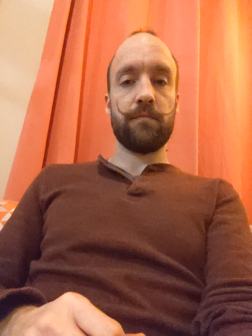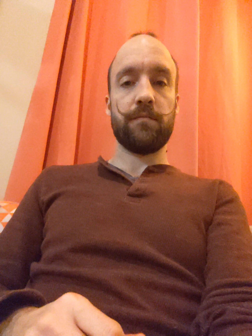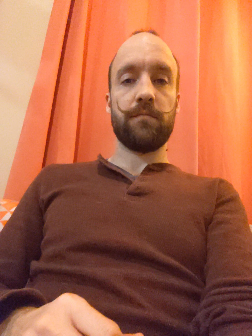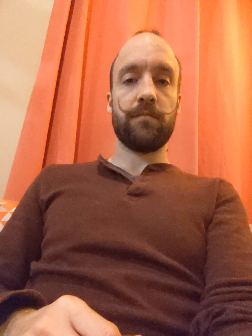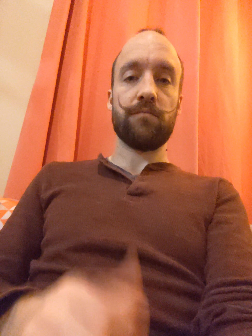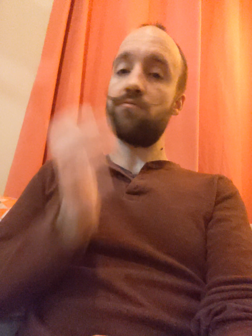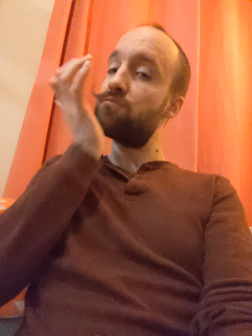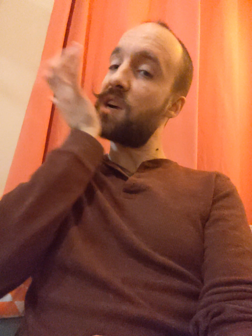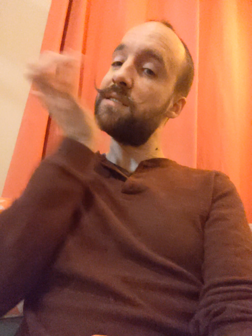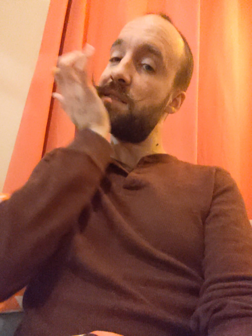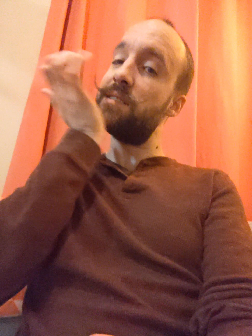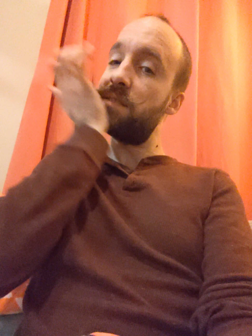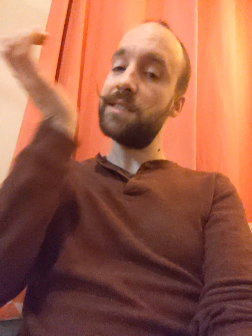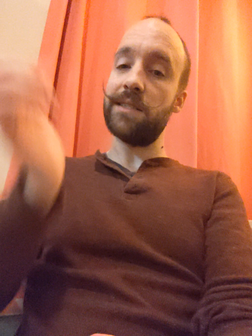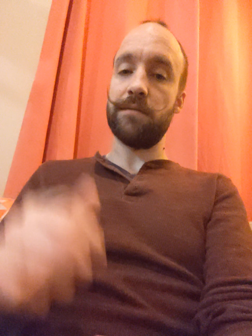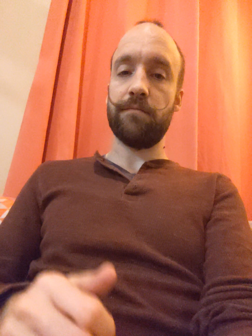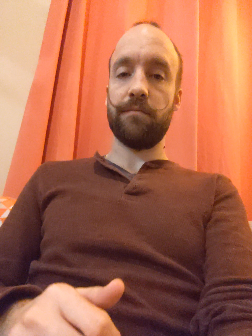grass